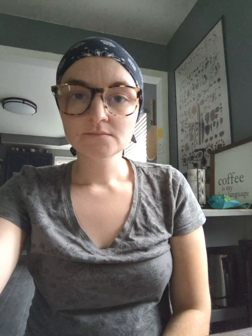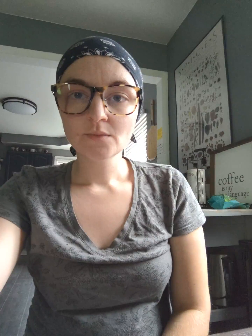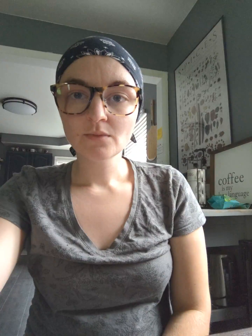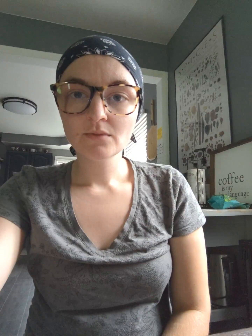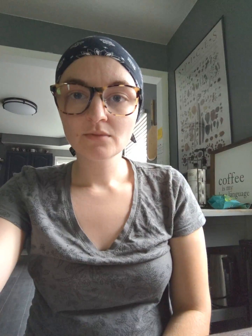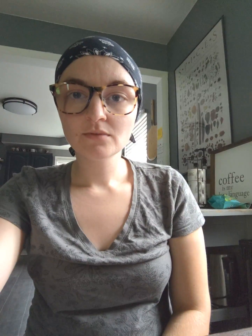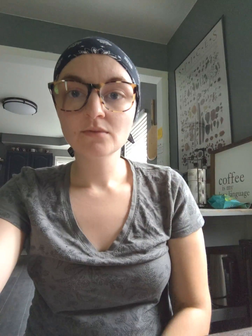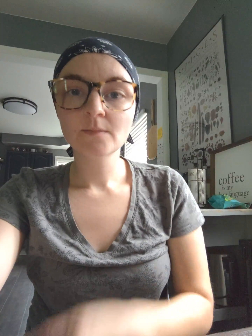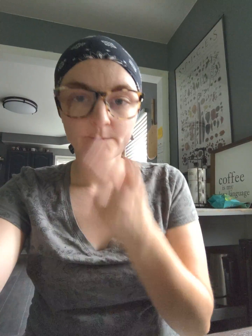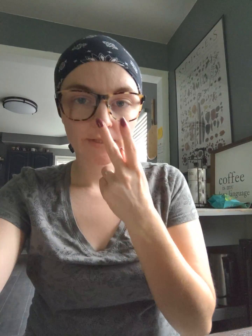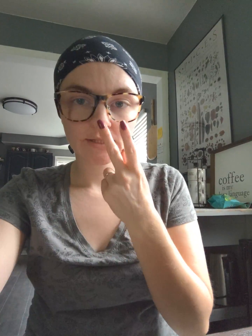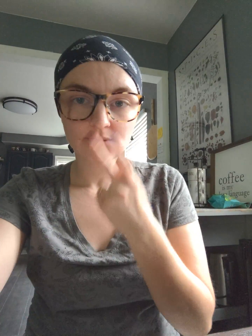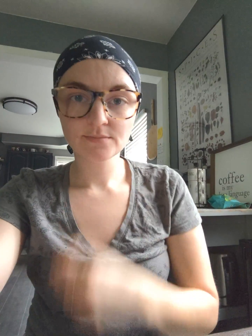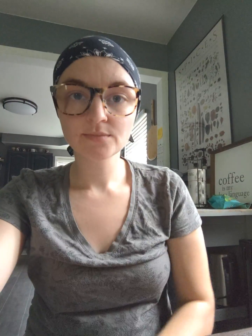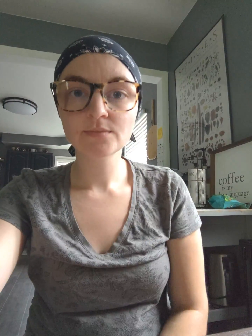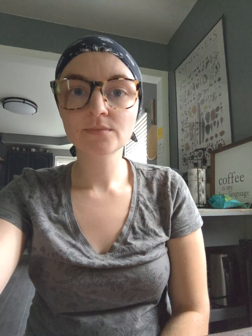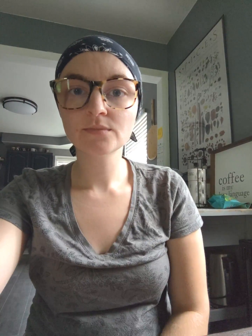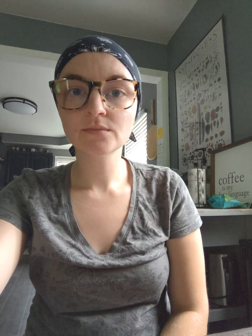penis